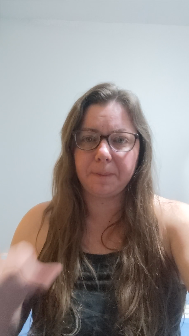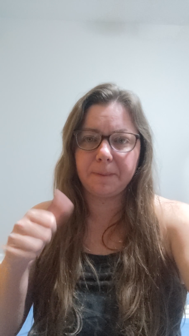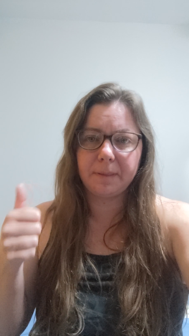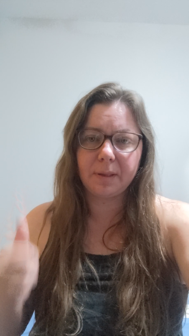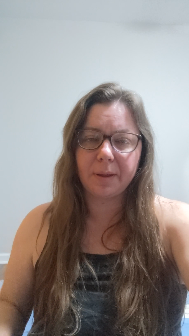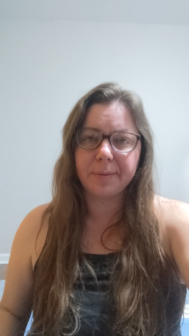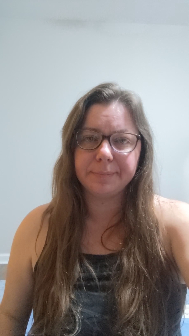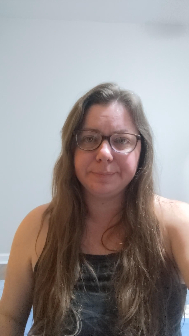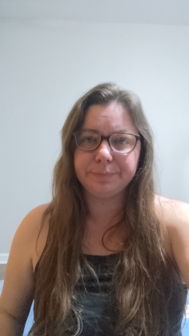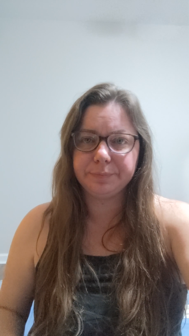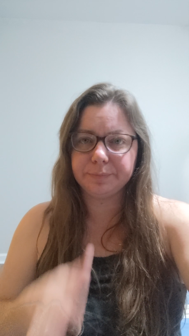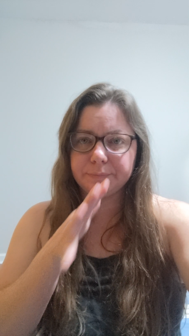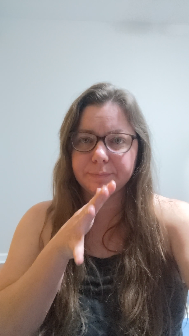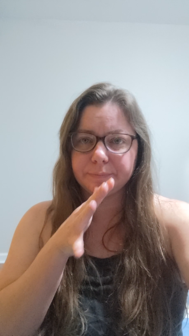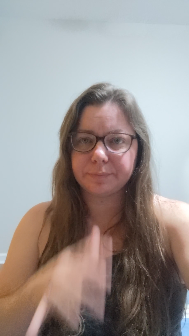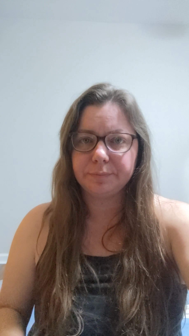mommy